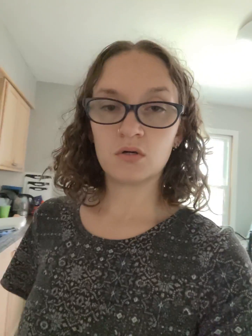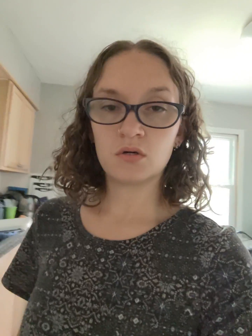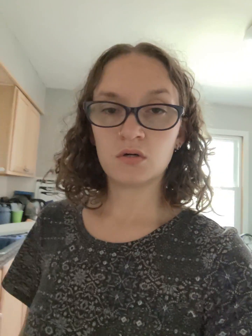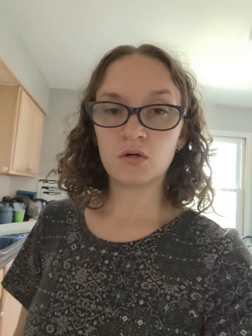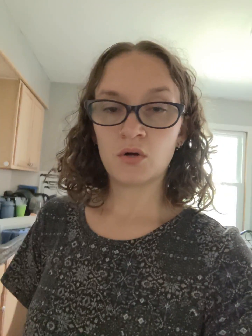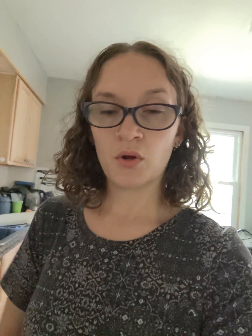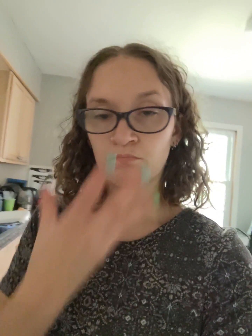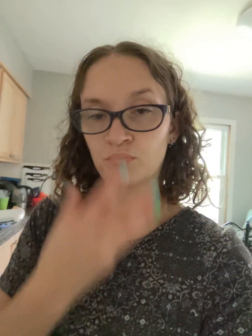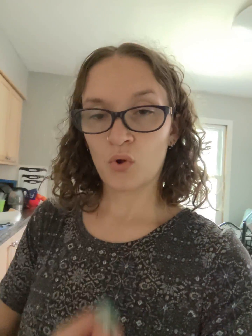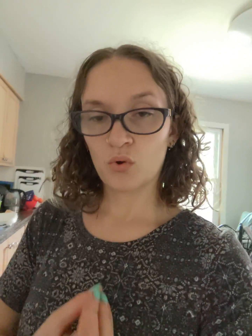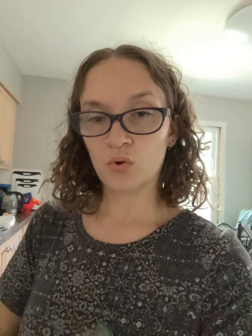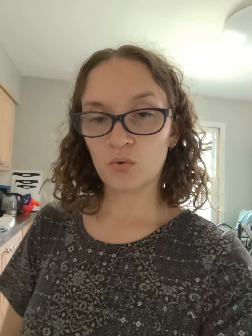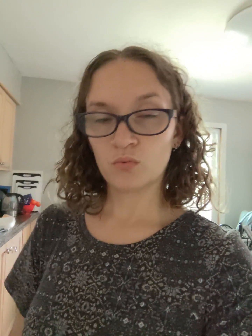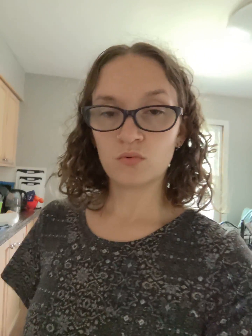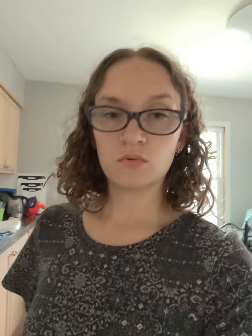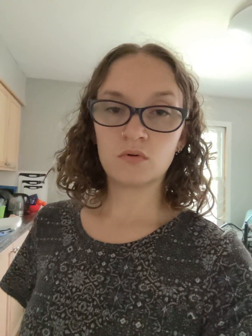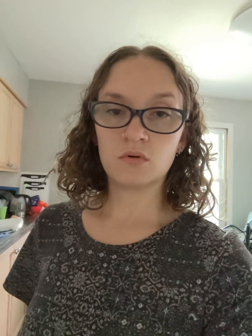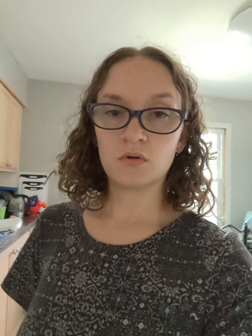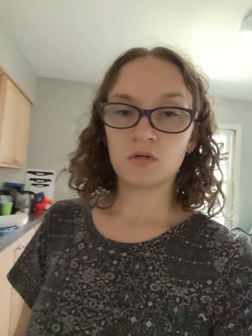poor